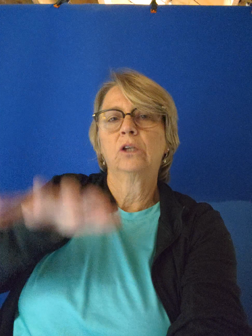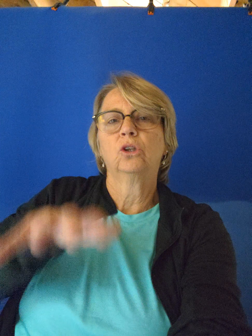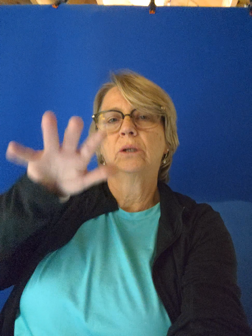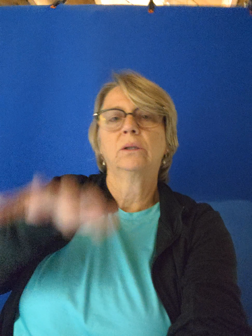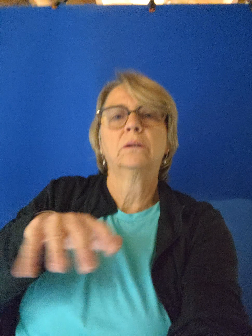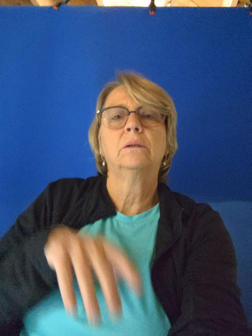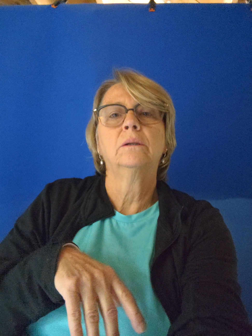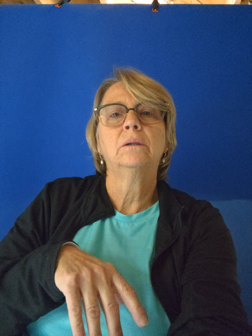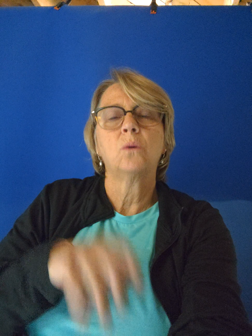alligator